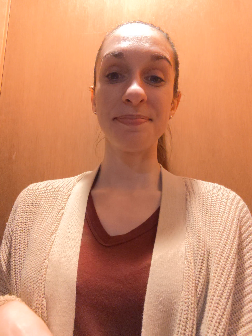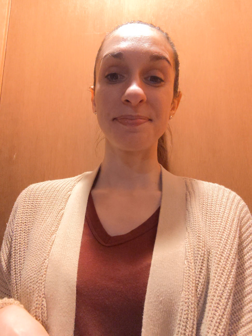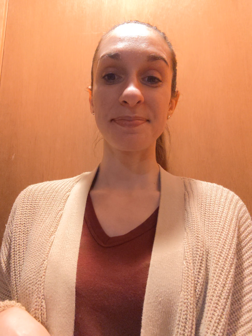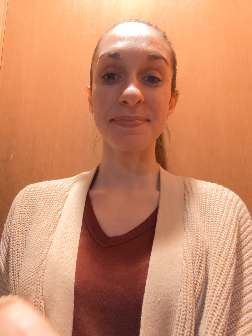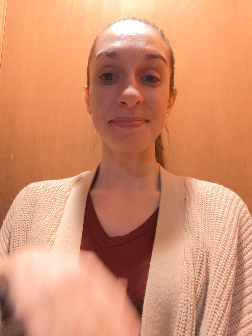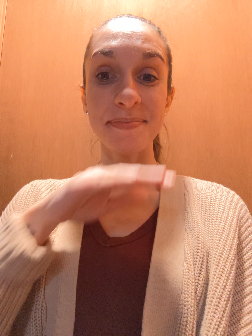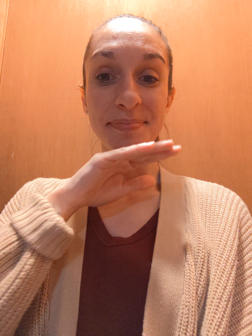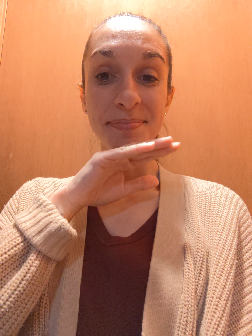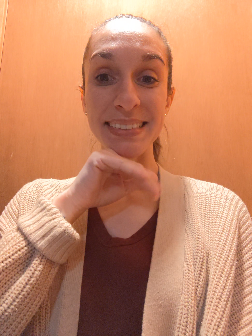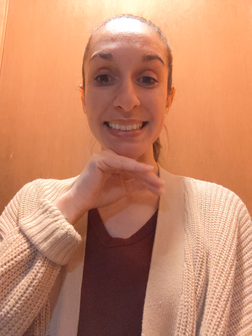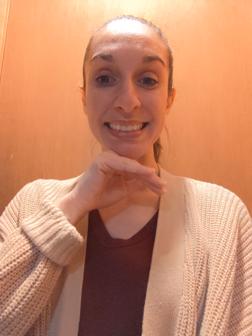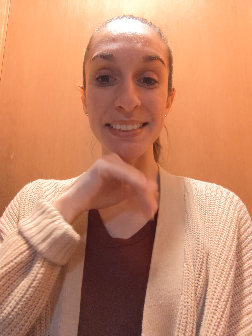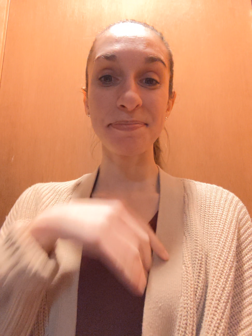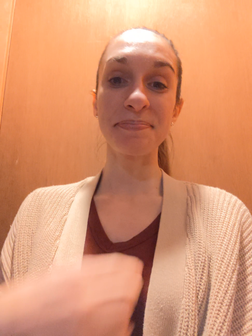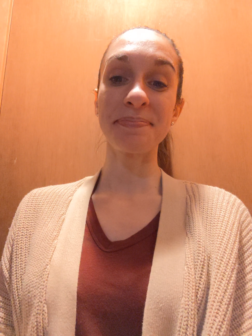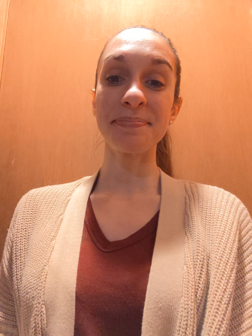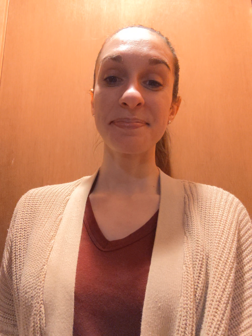pig